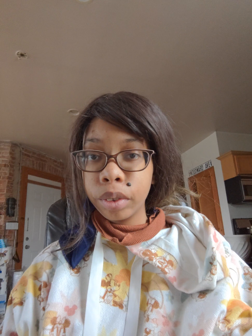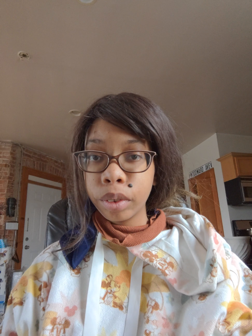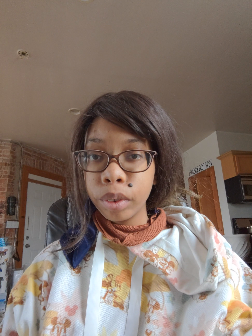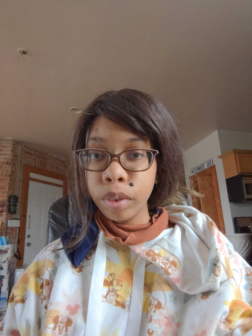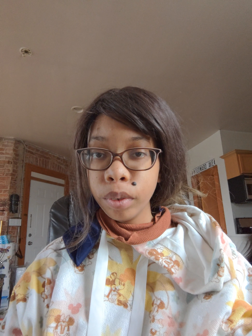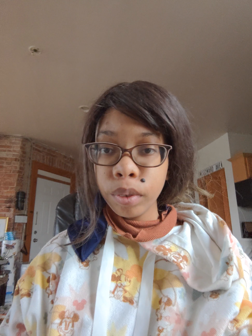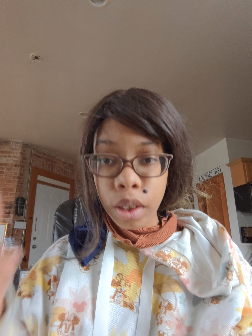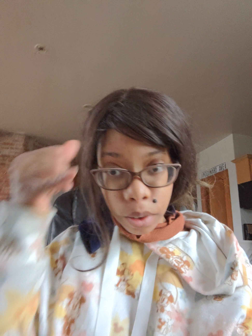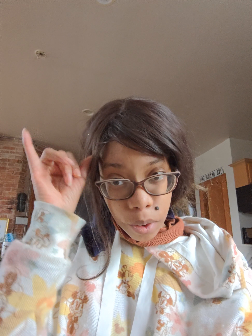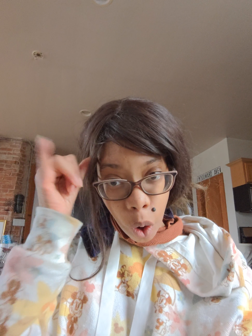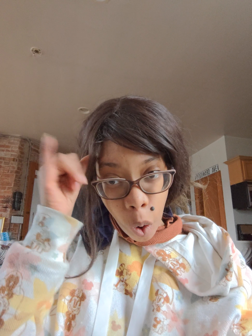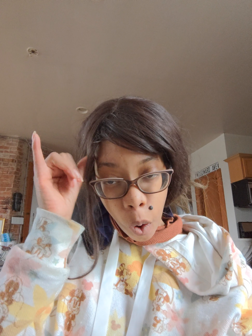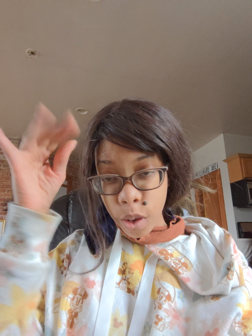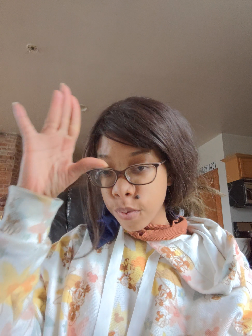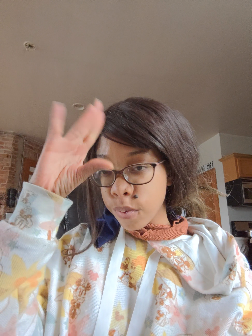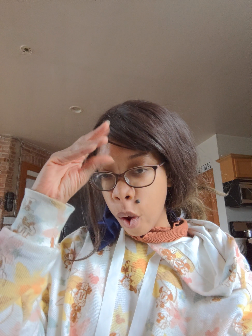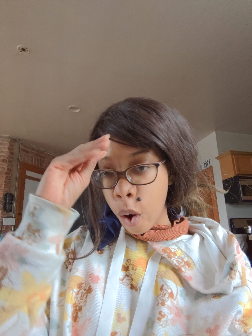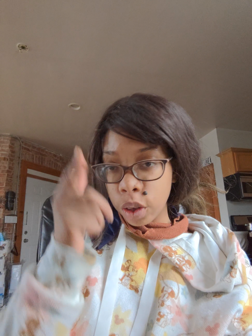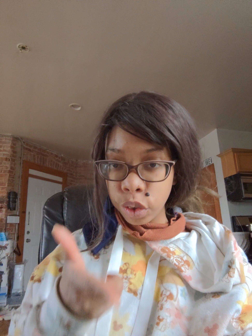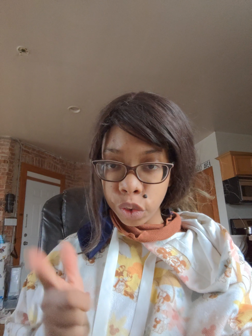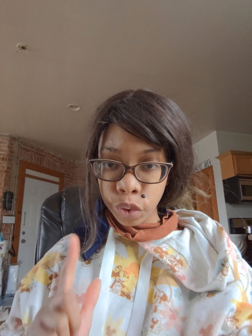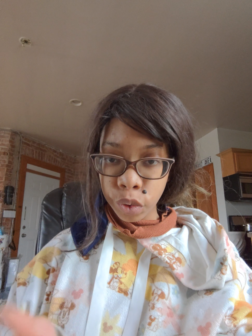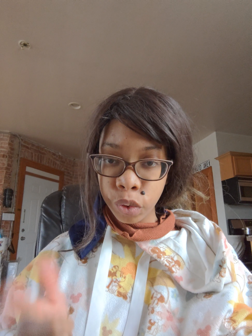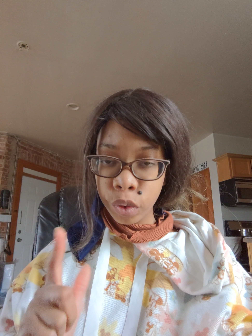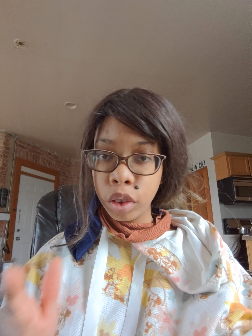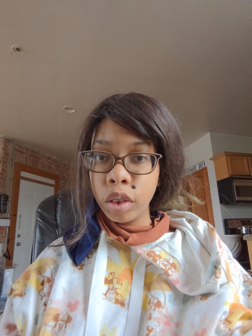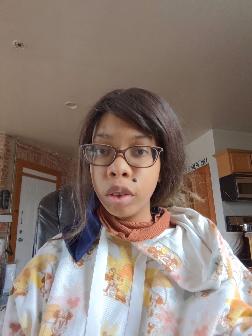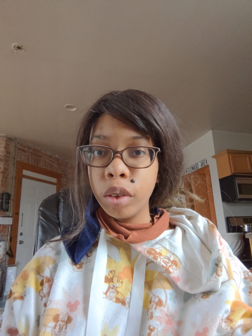cowboy